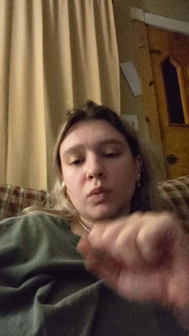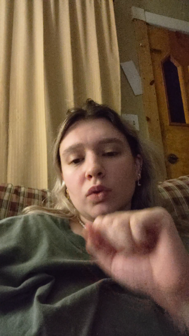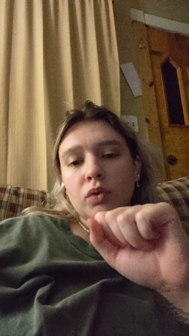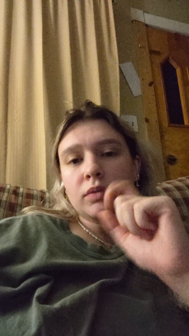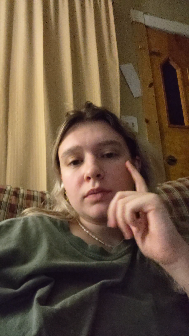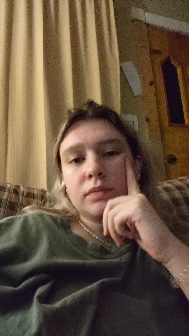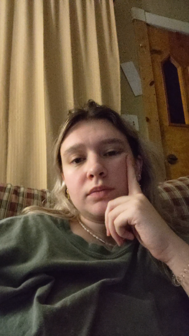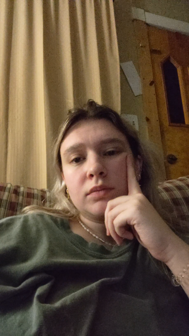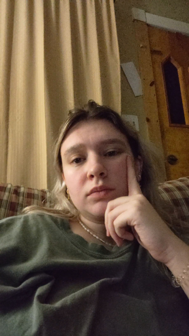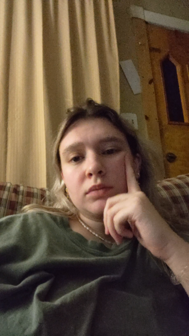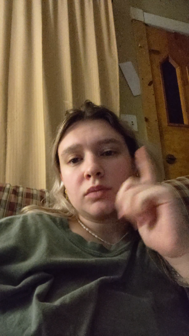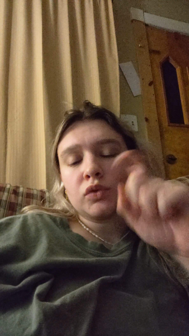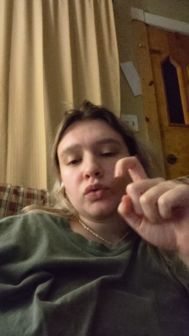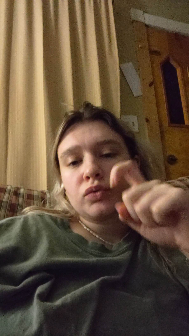should